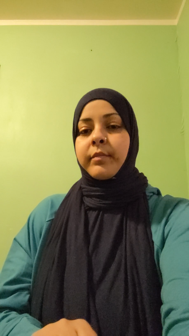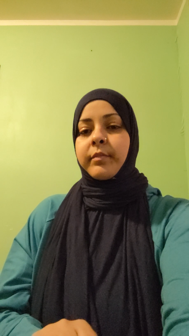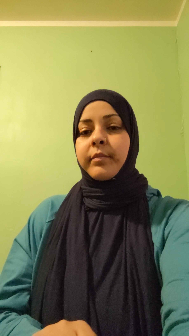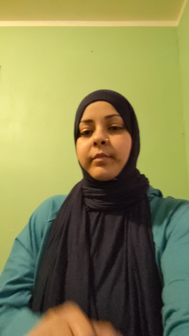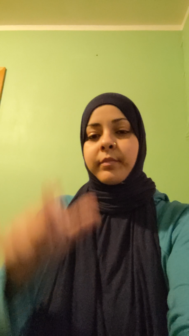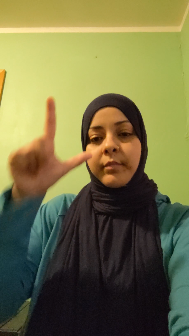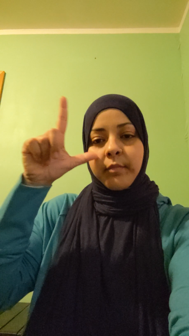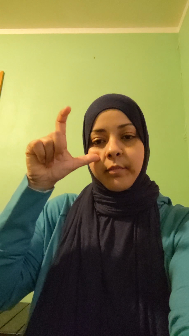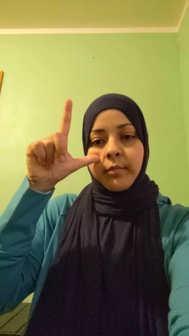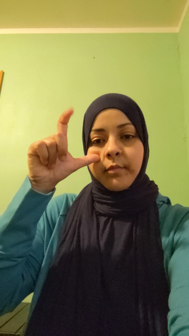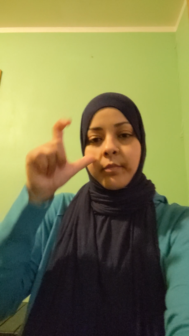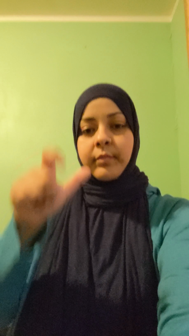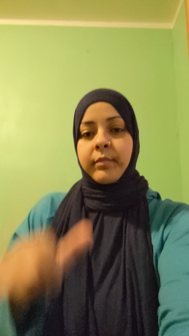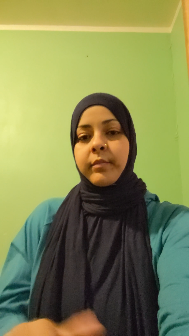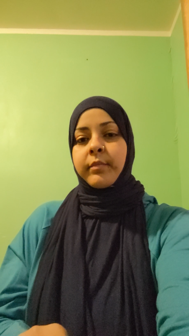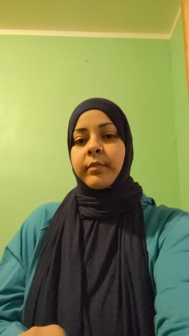camera